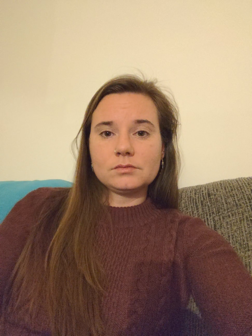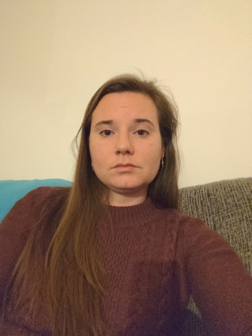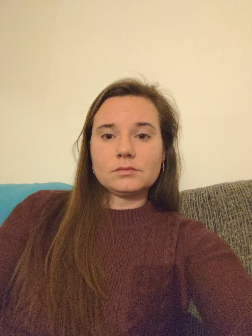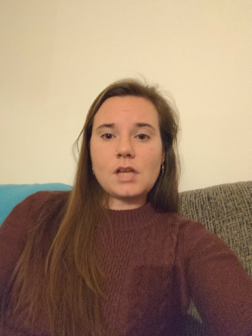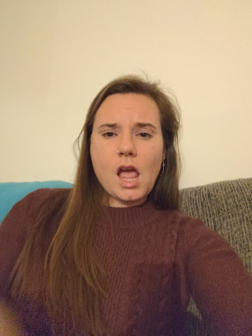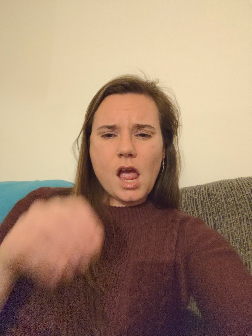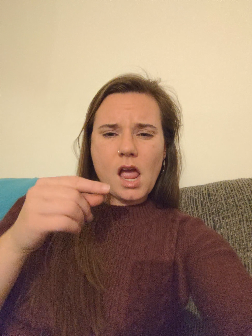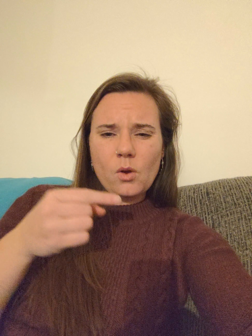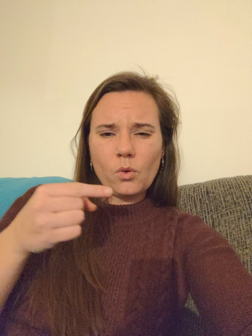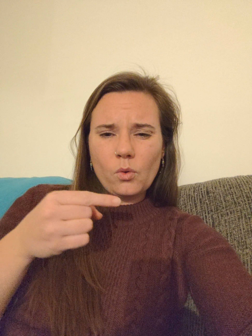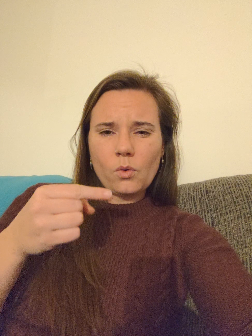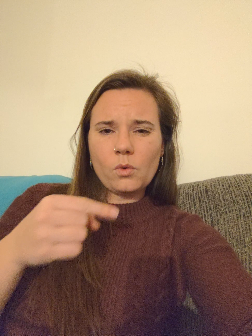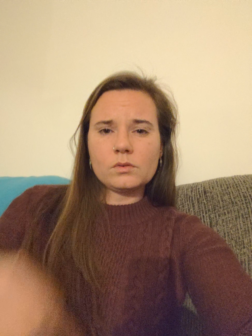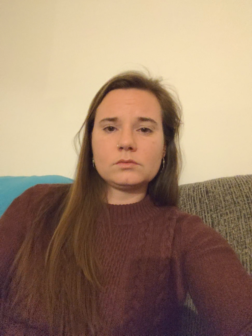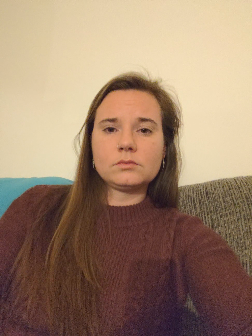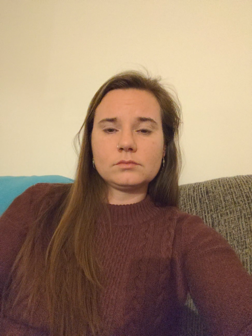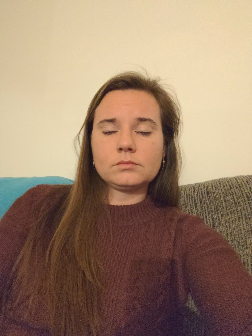owie